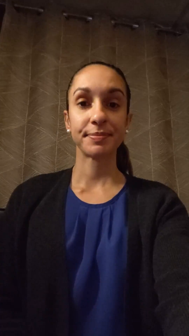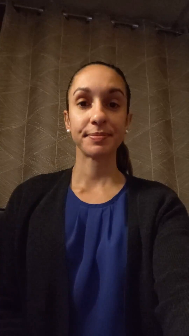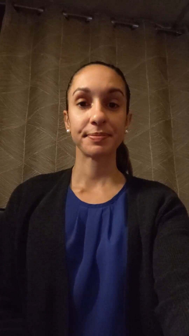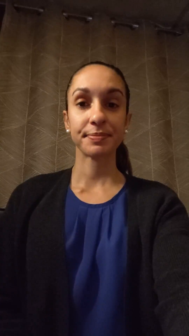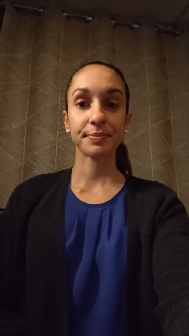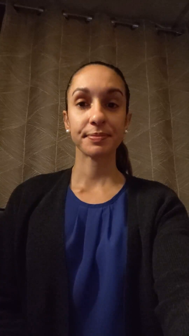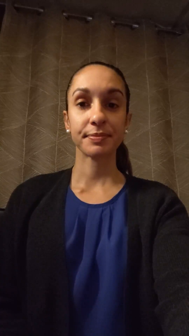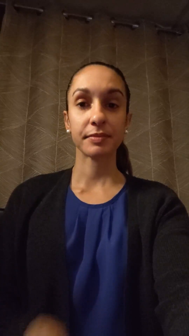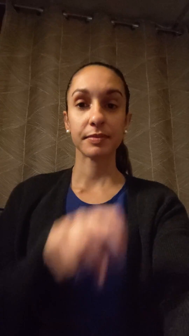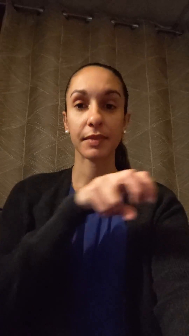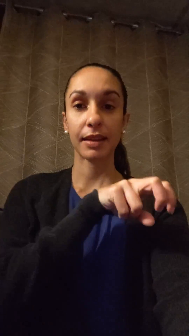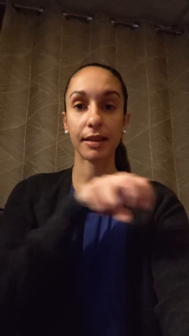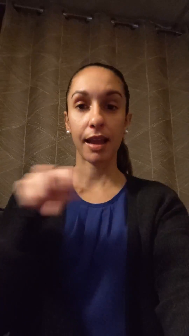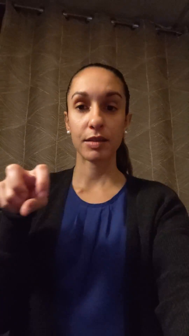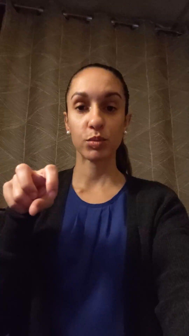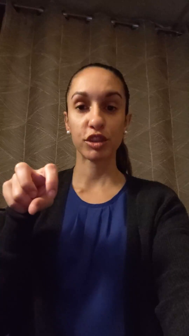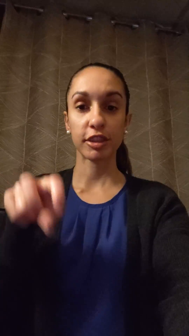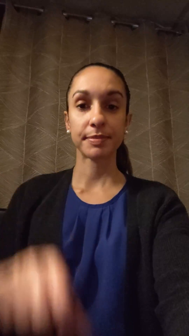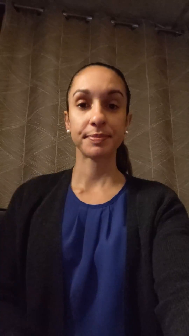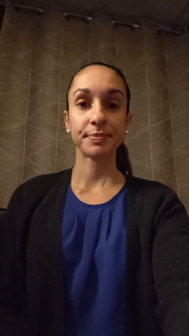couch